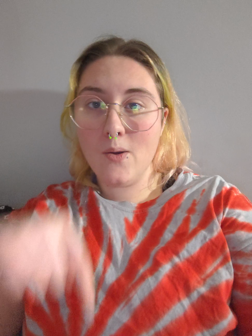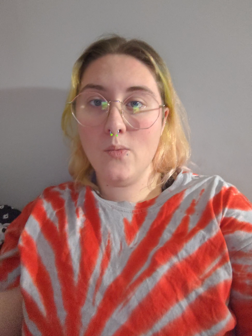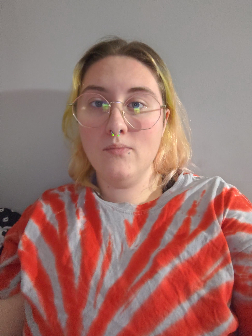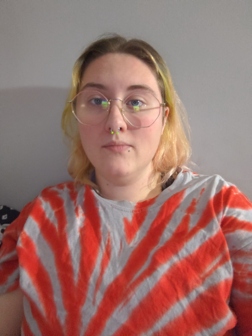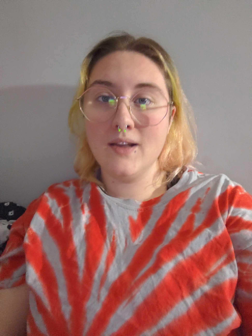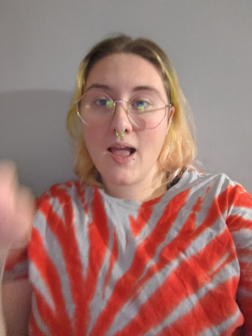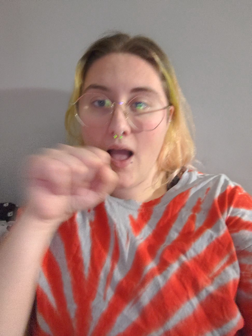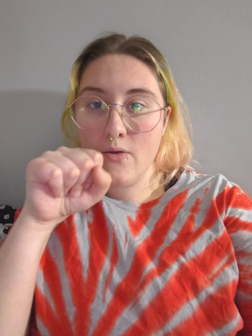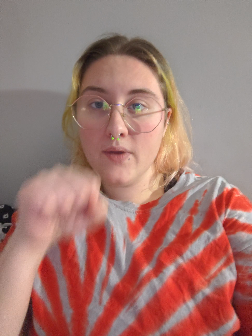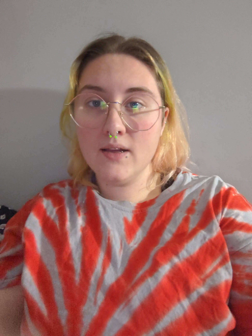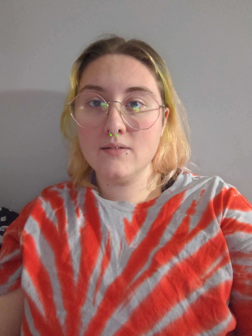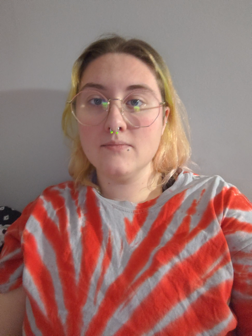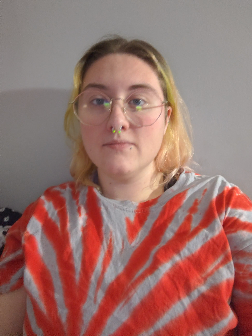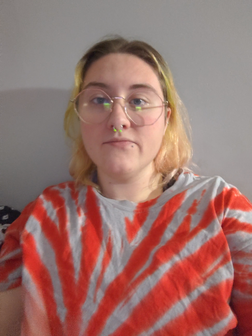carrot